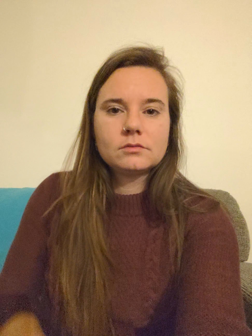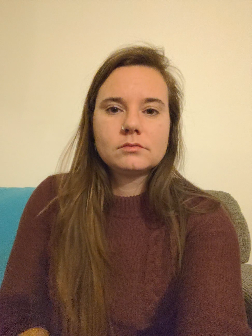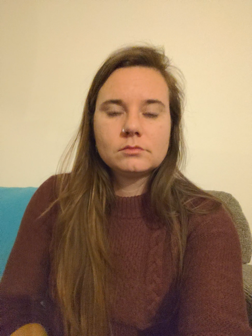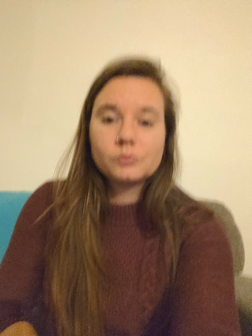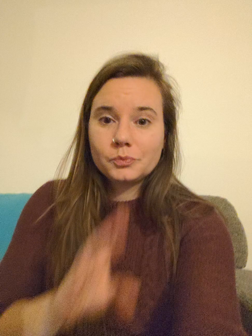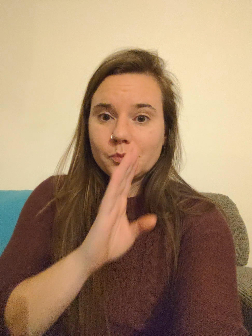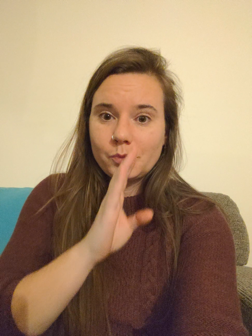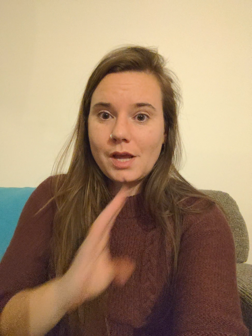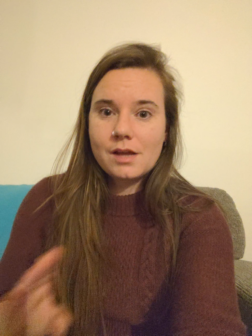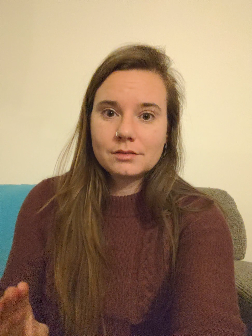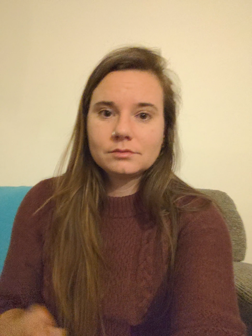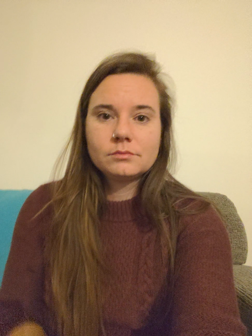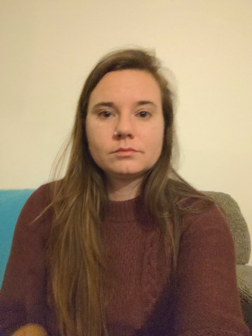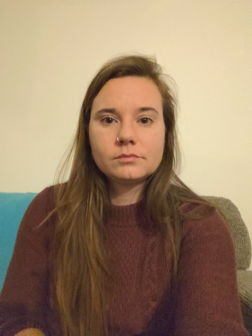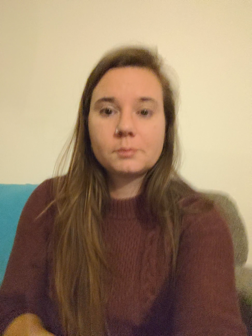quiet